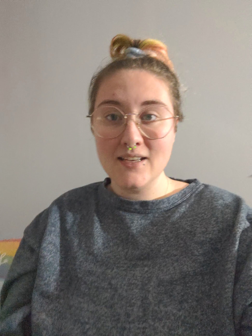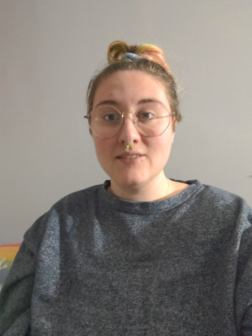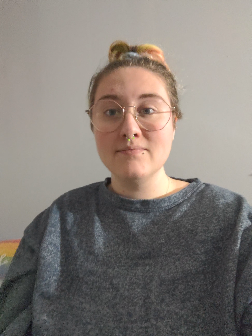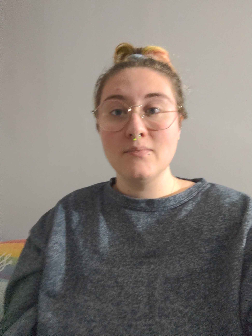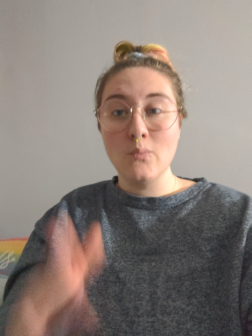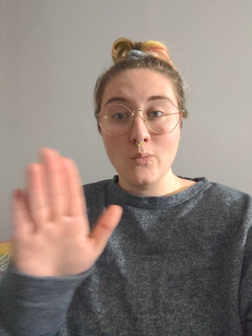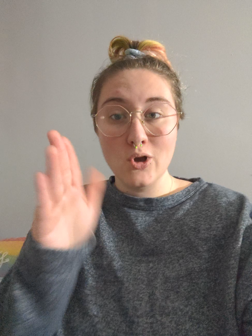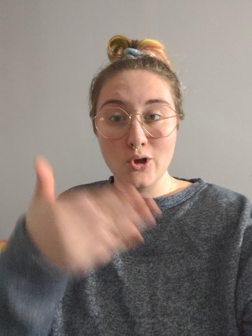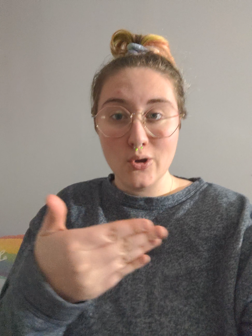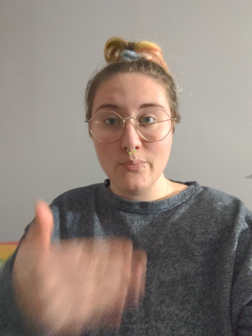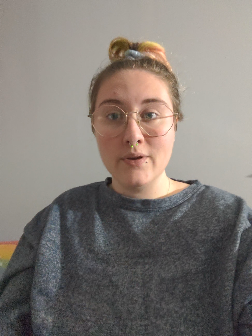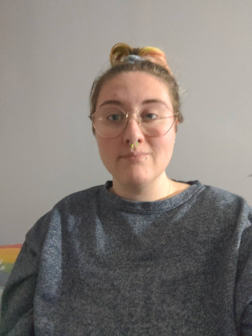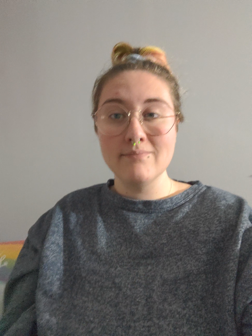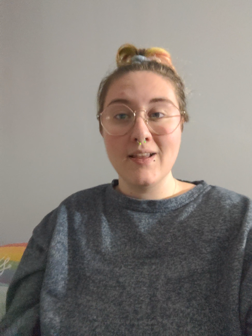room